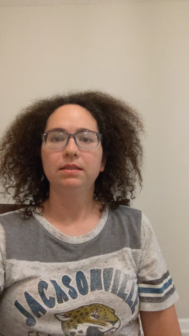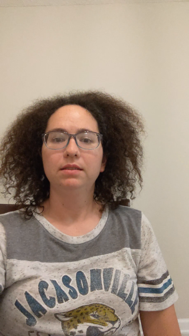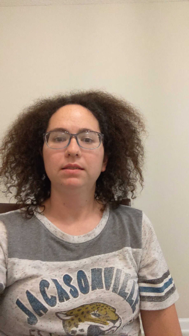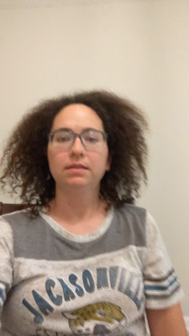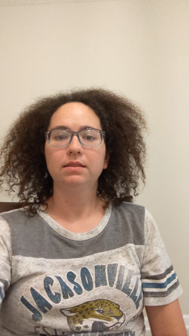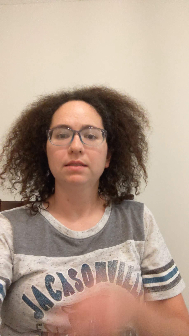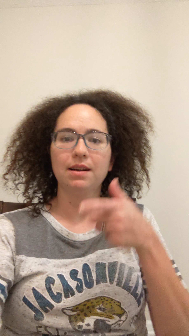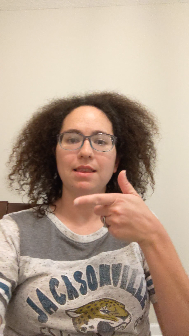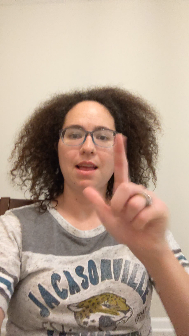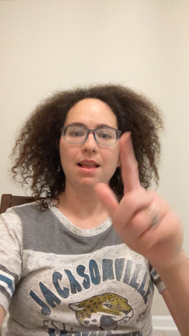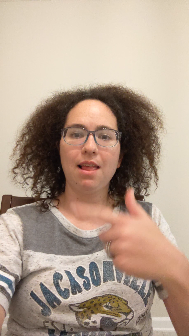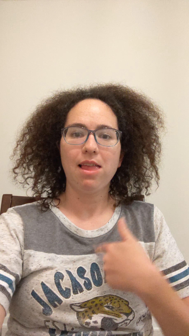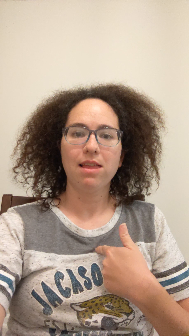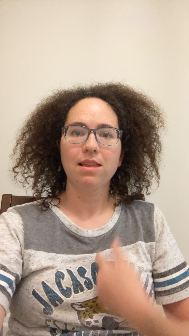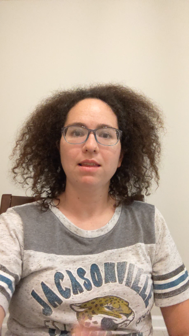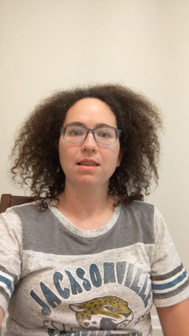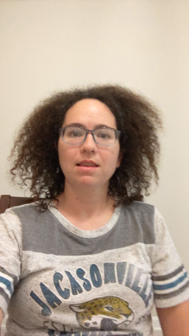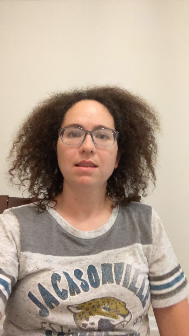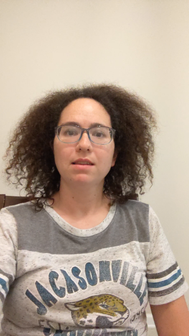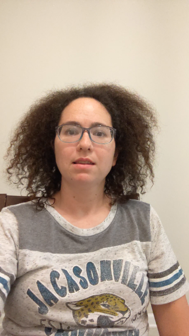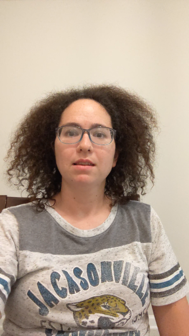let me